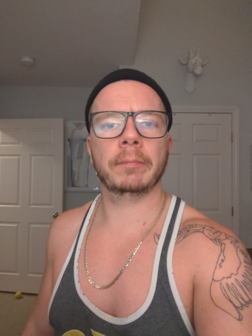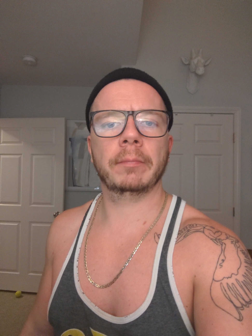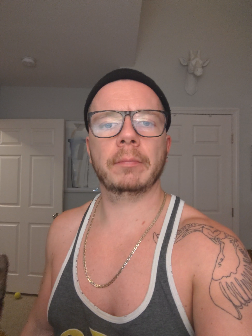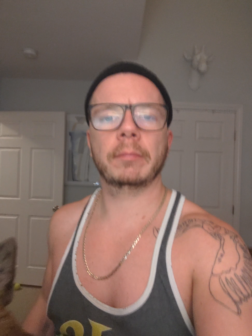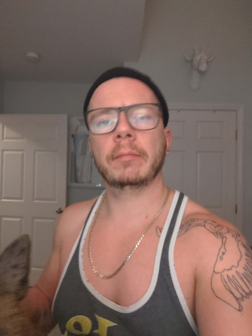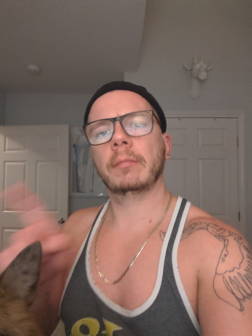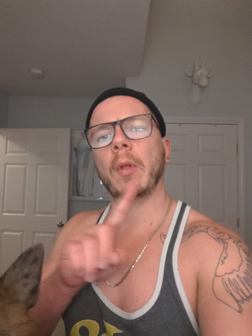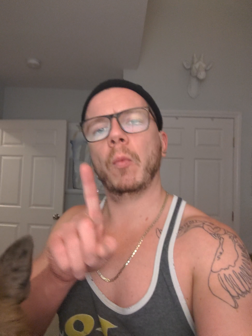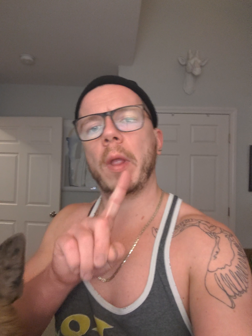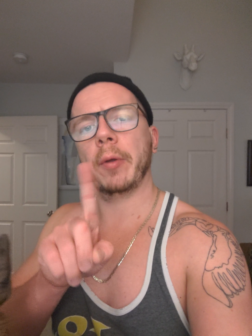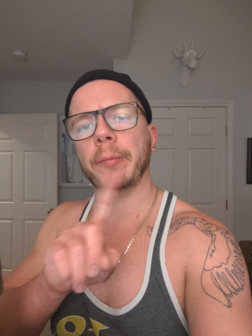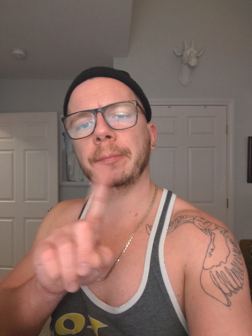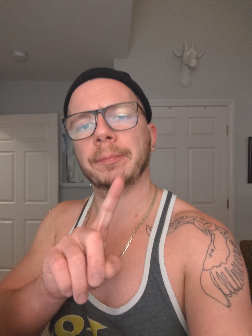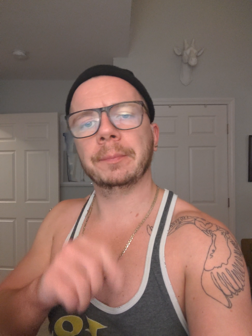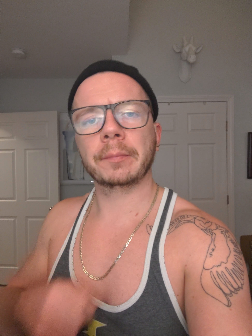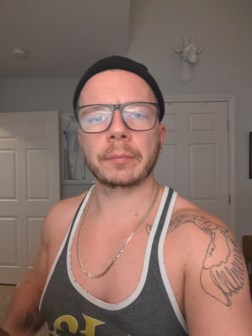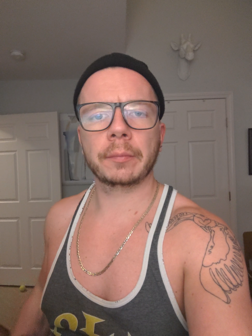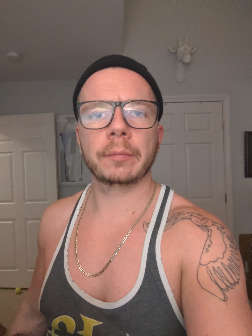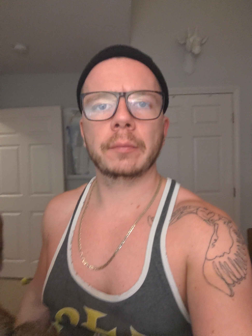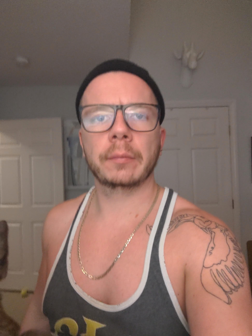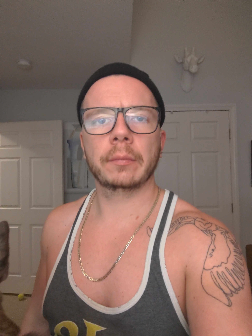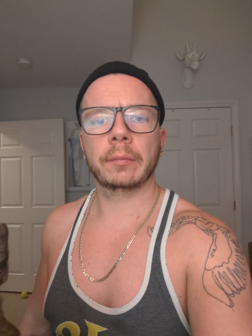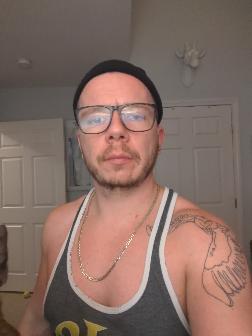where